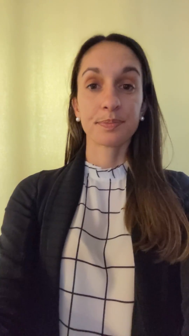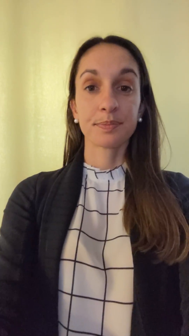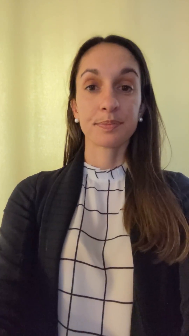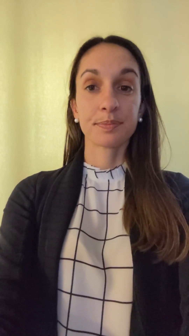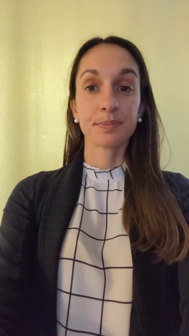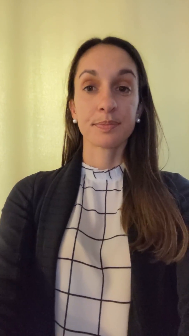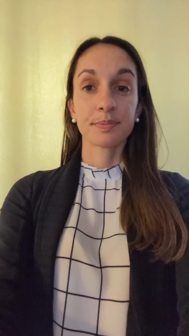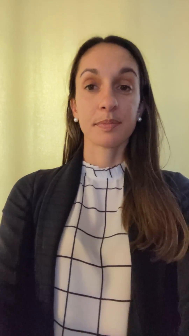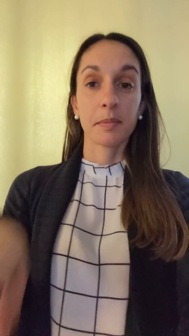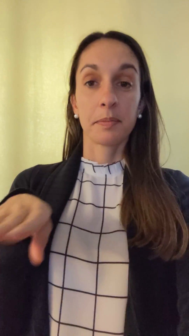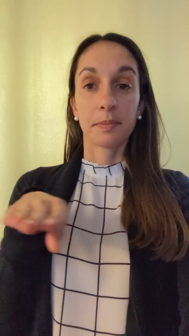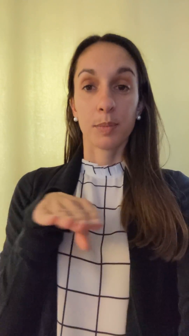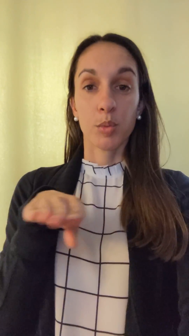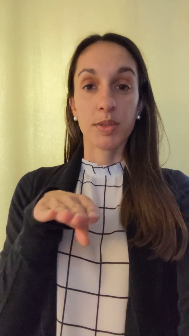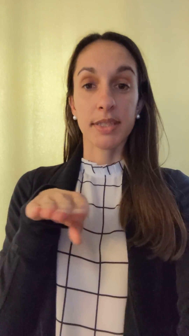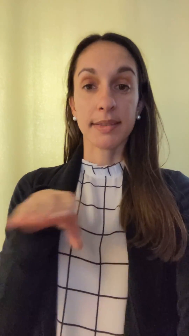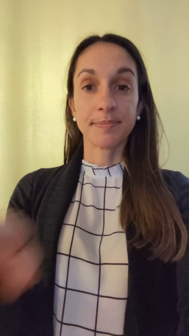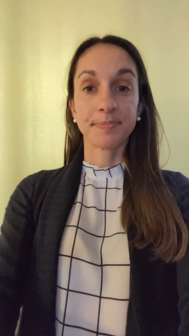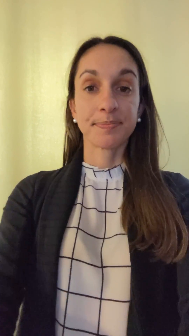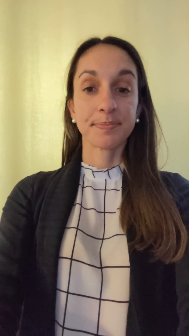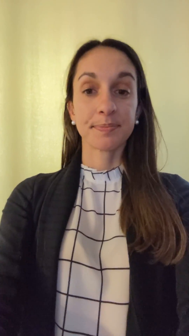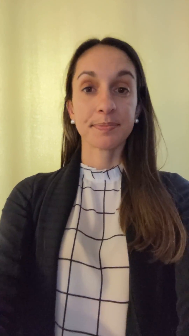boots